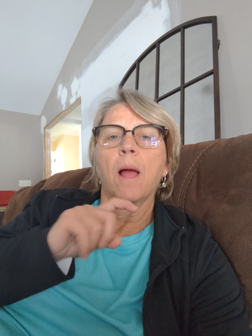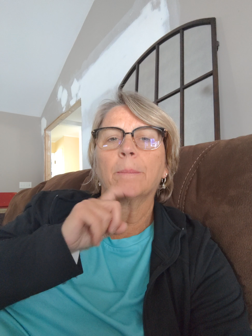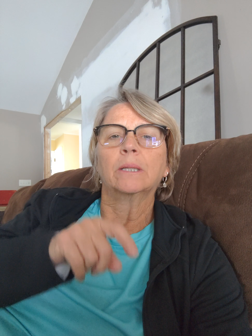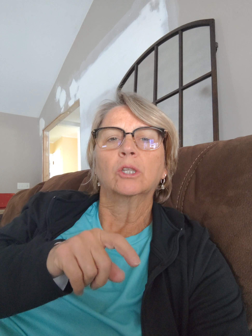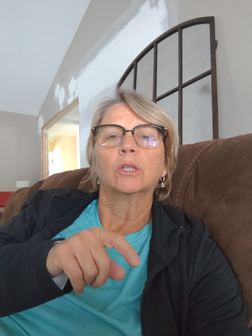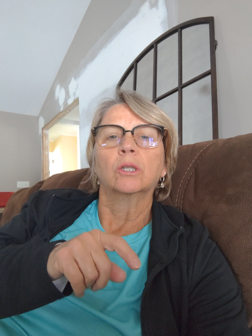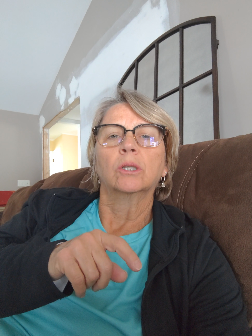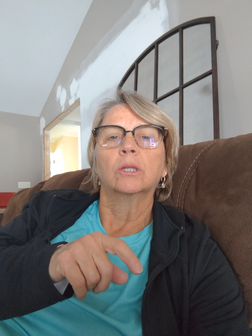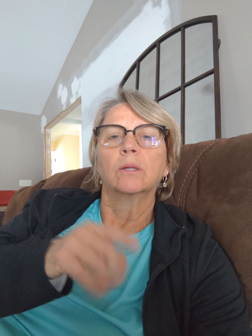garbage